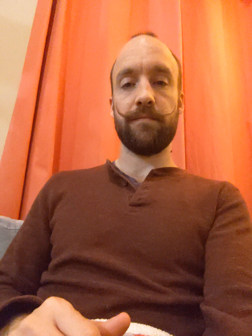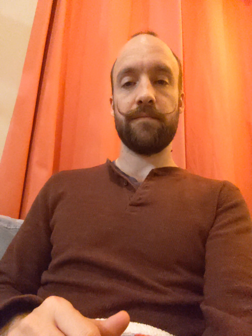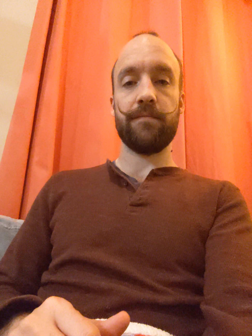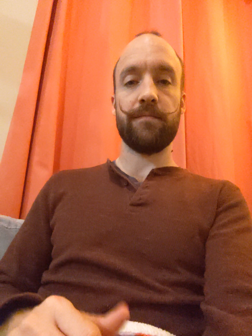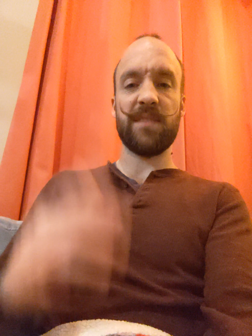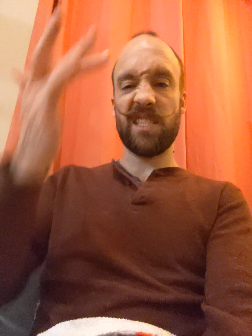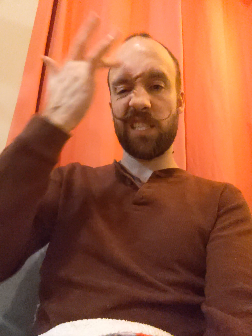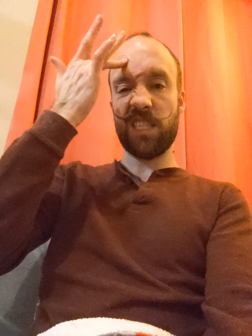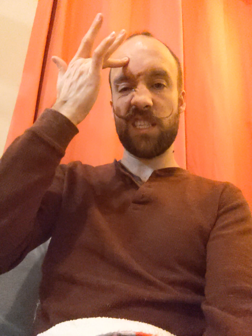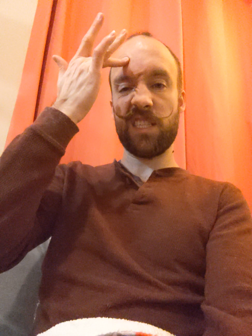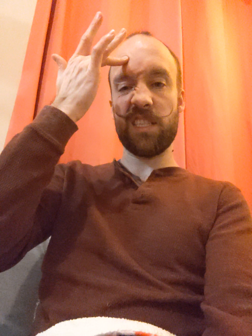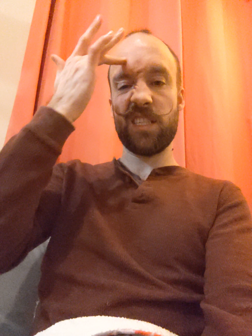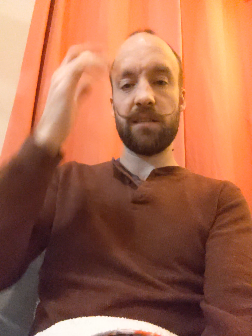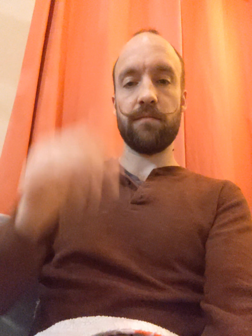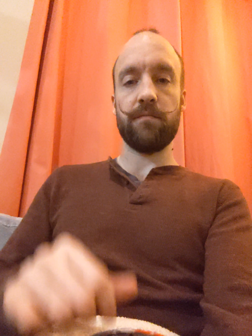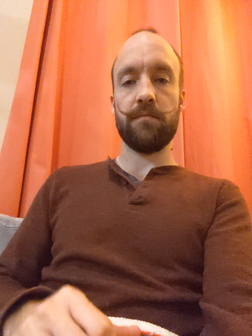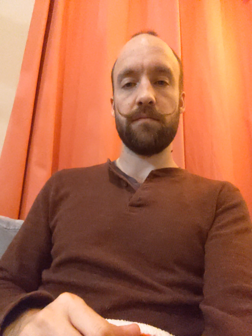sick